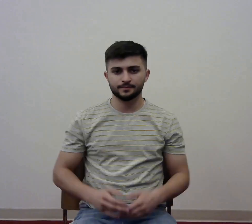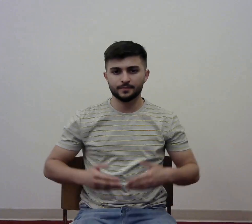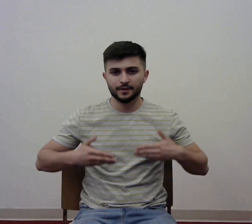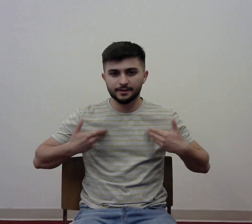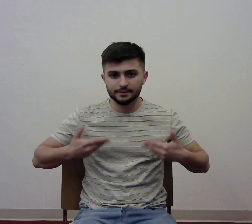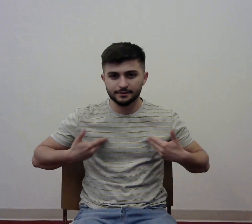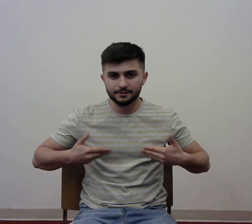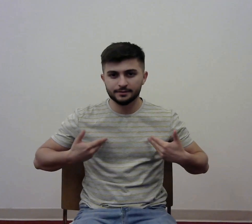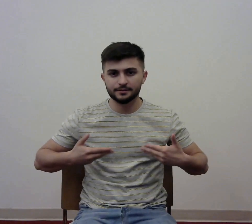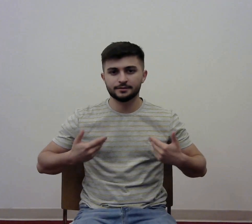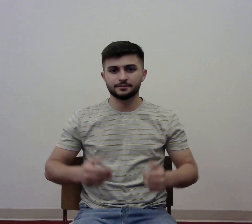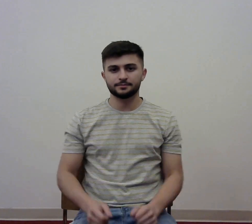salam